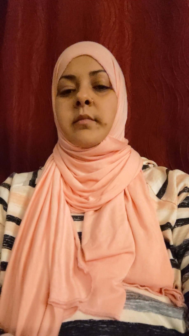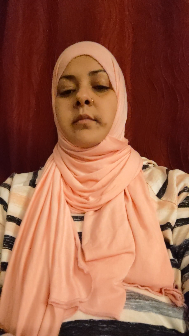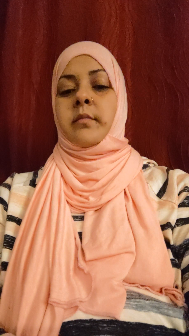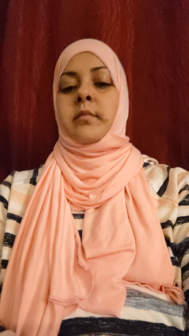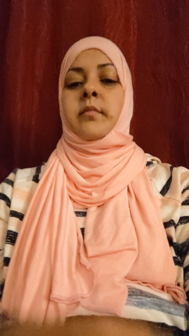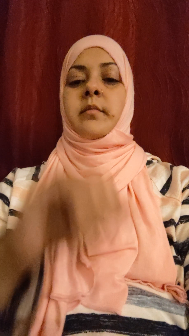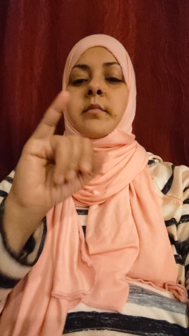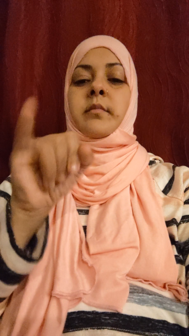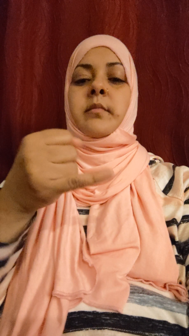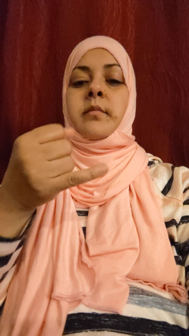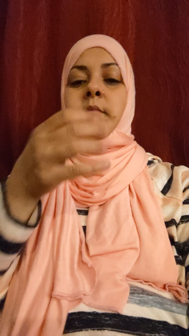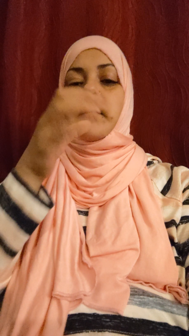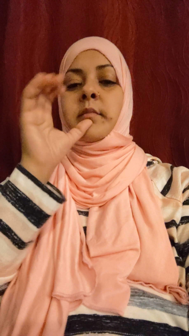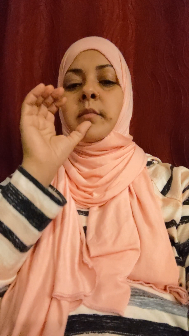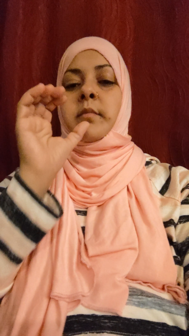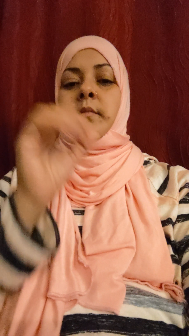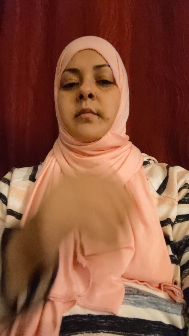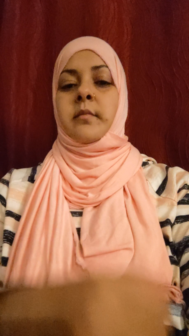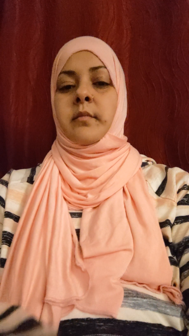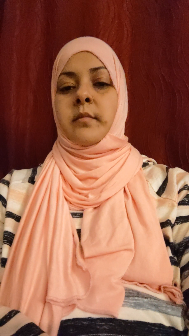juice